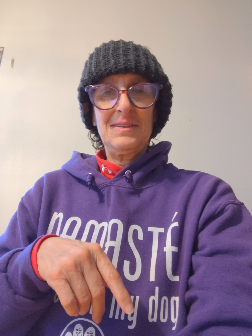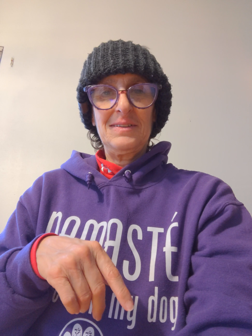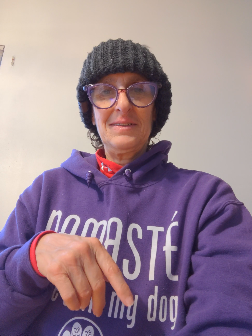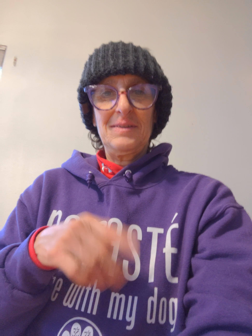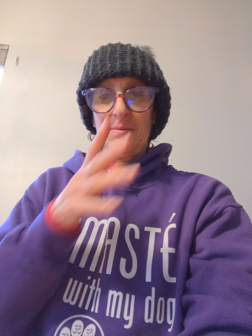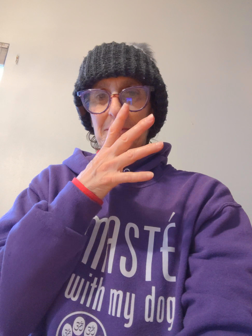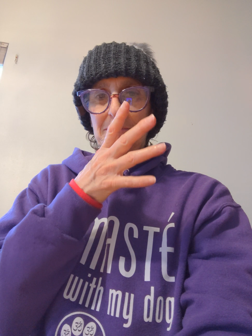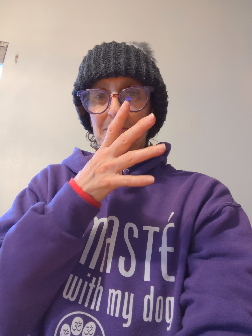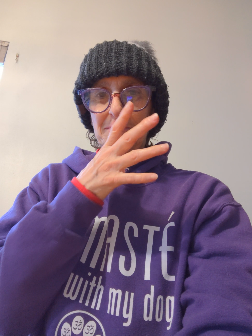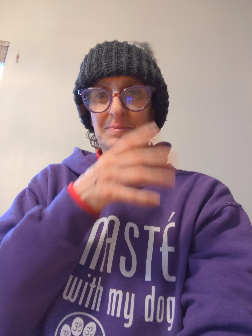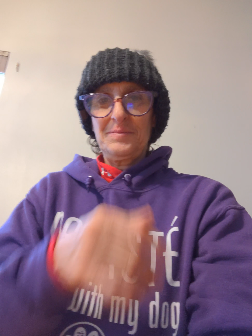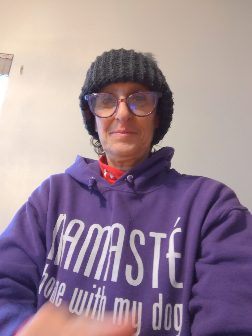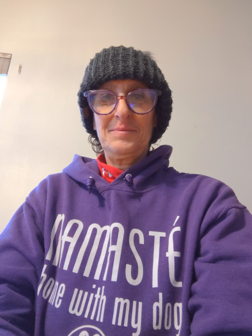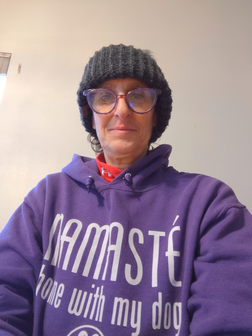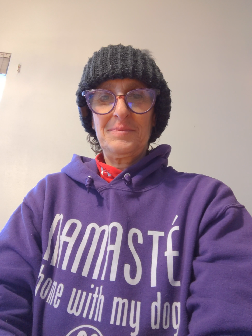mom